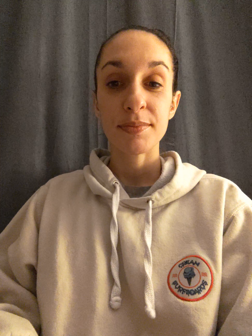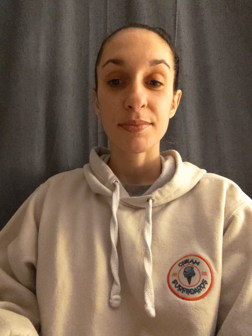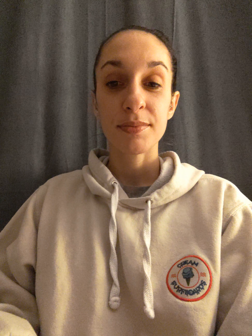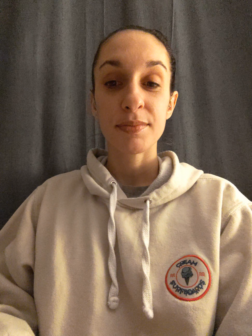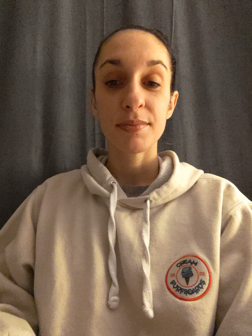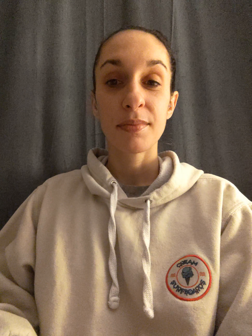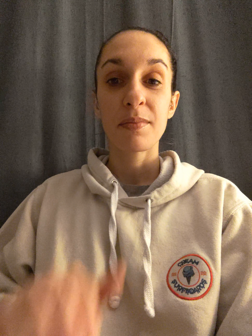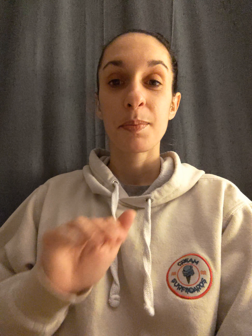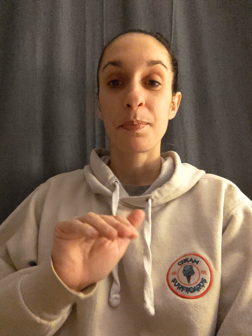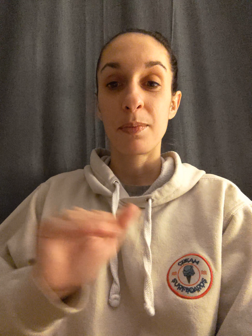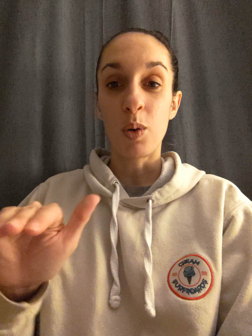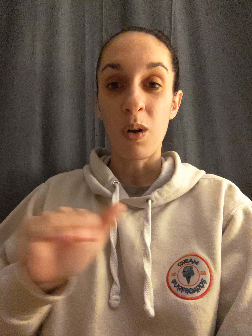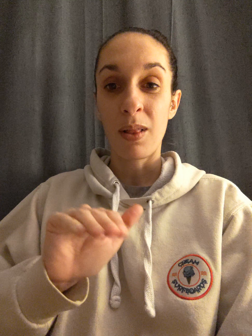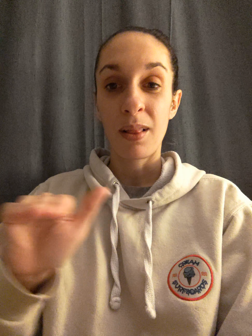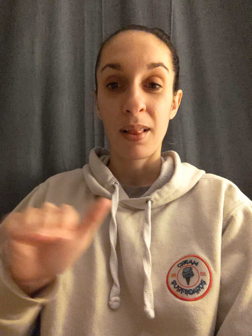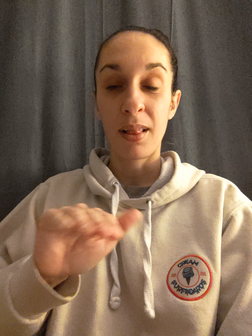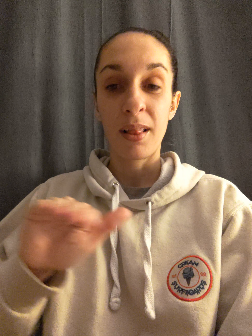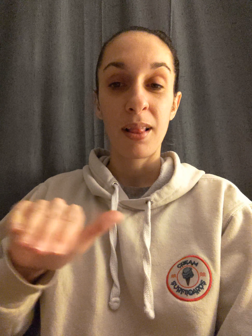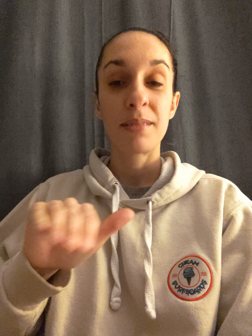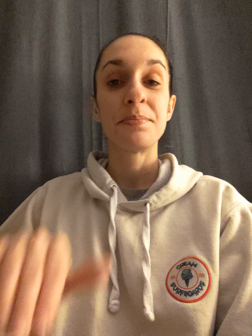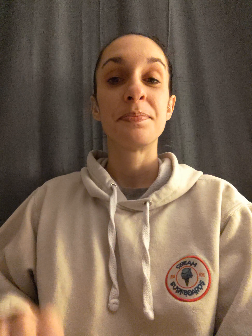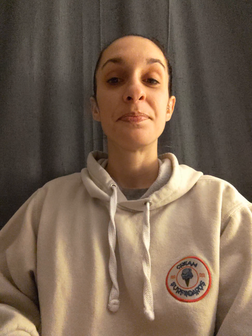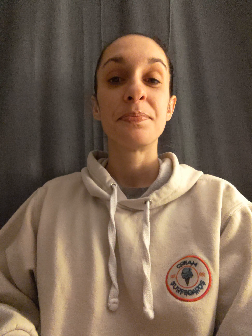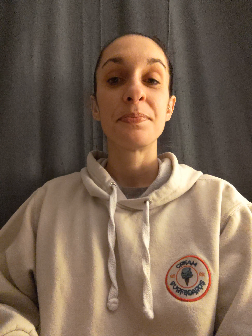pool